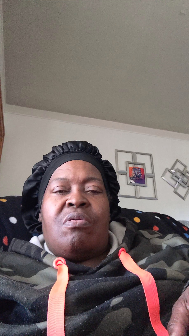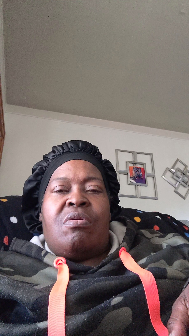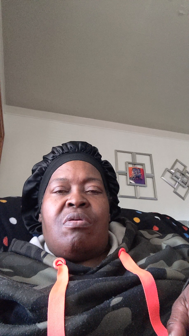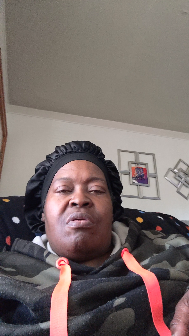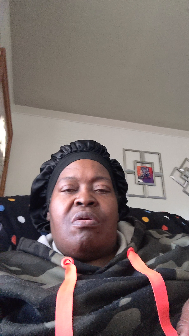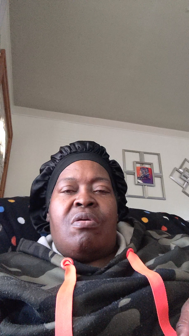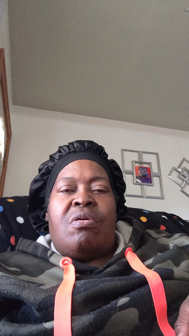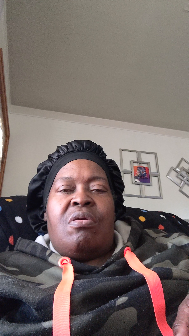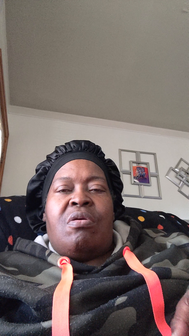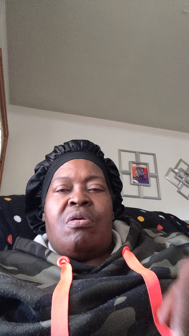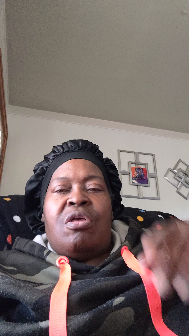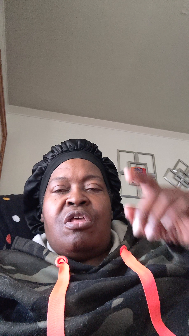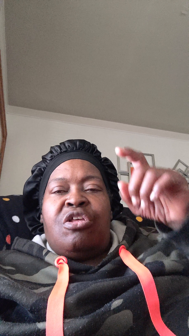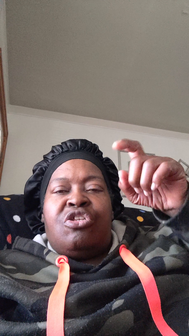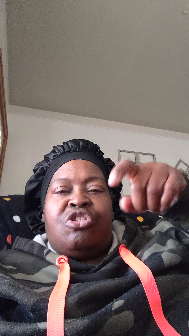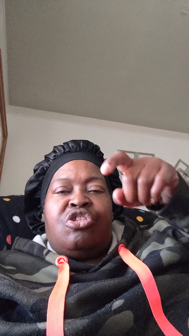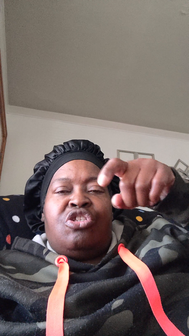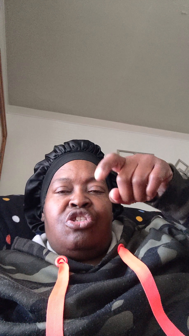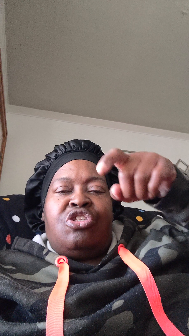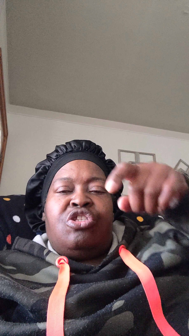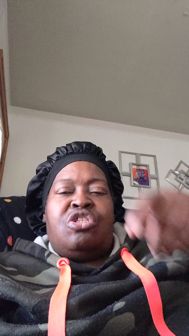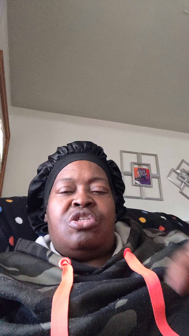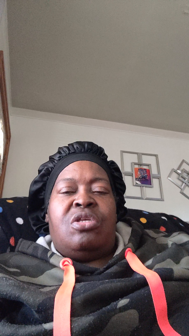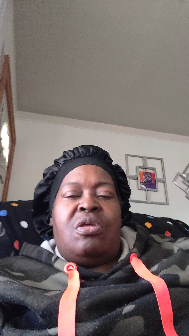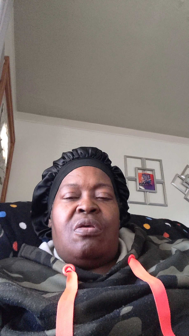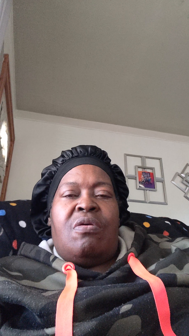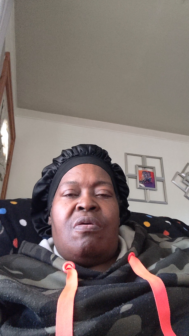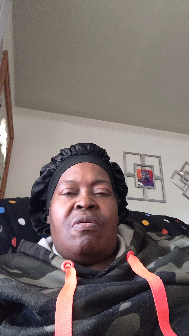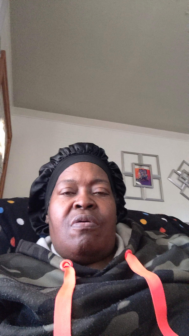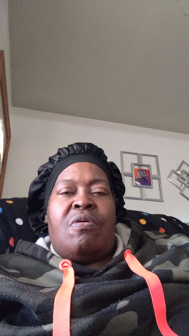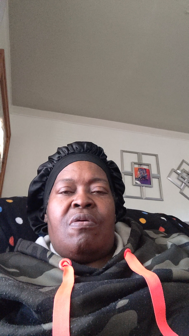should